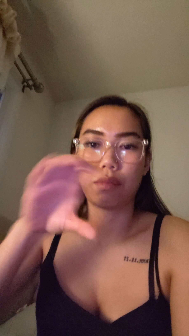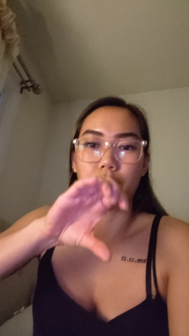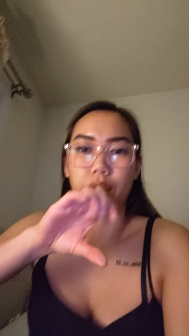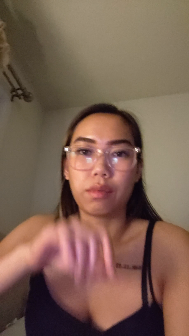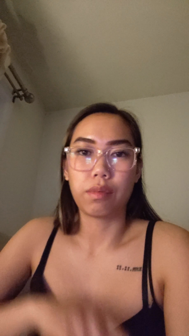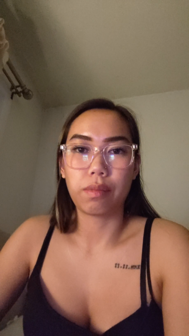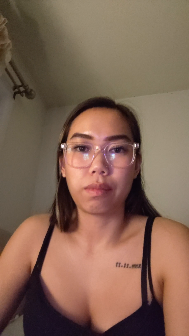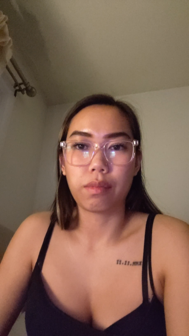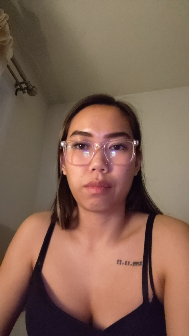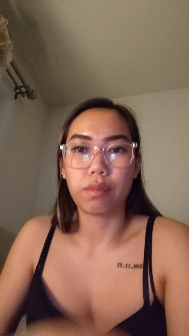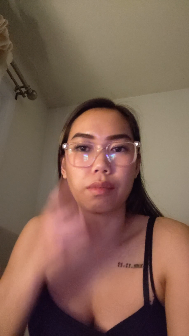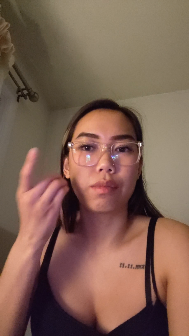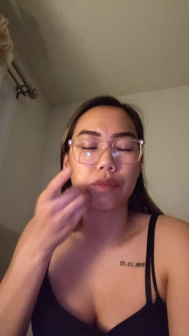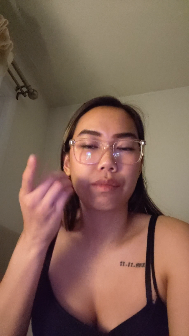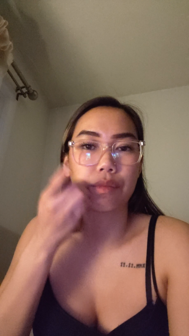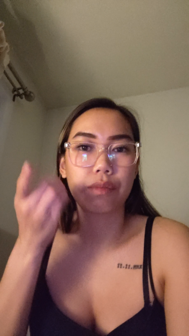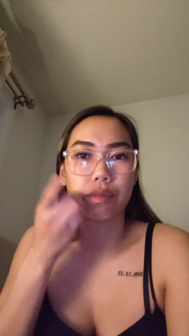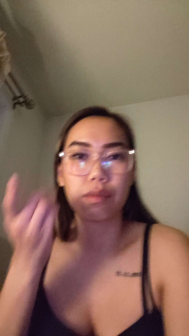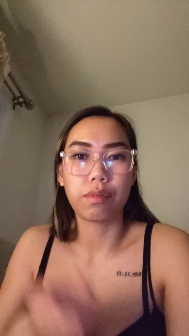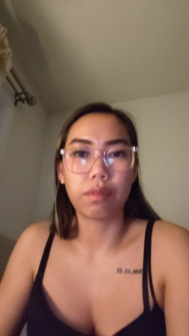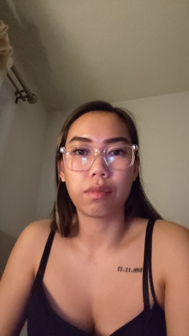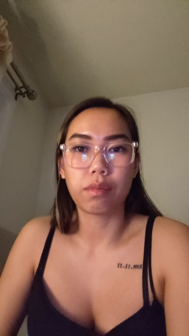dinner